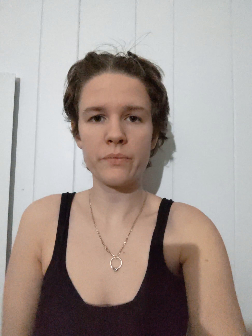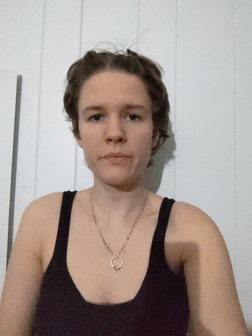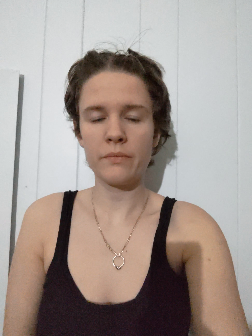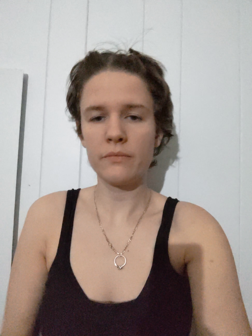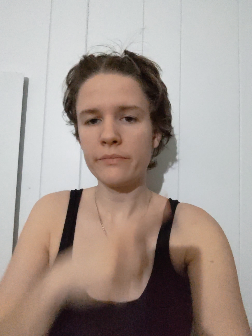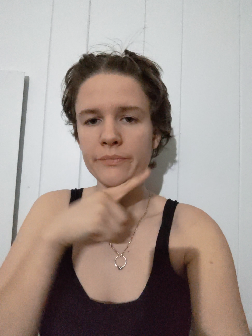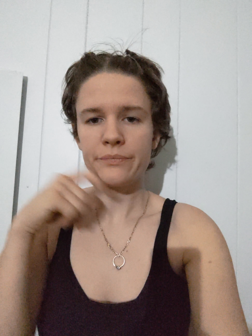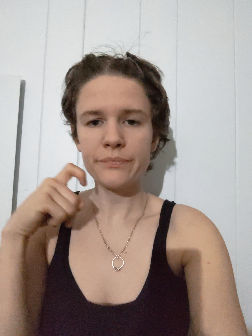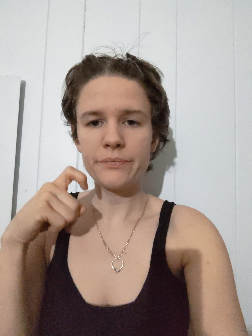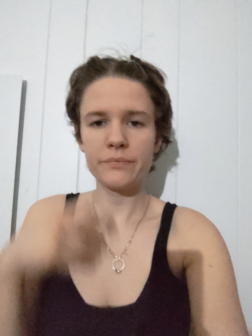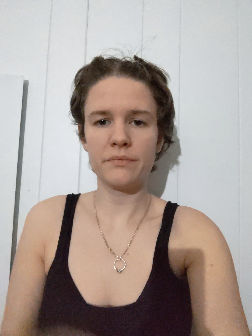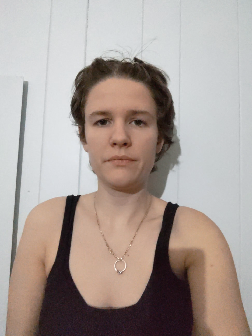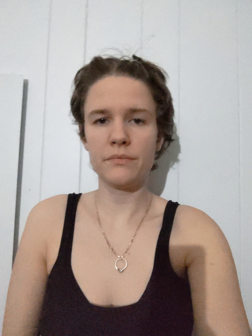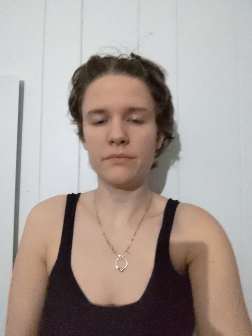dry